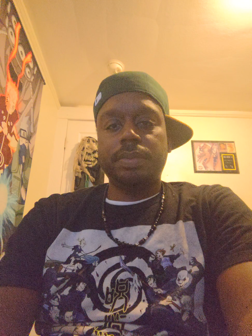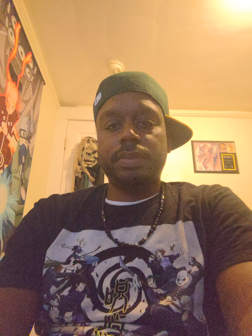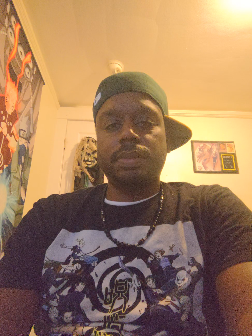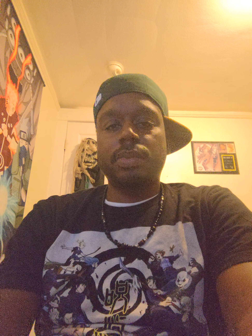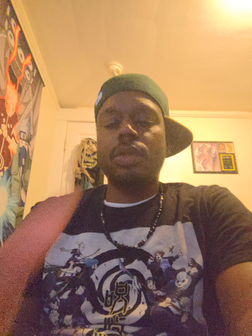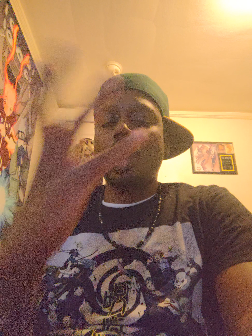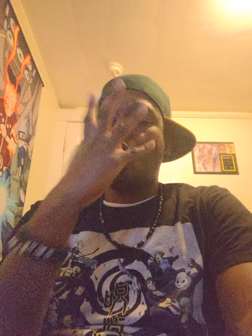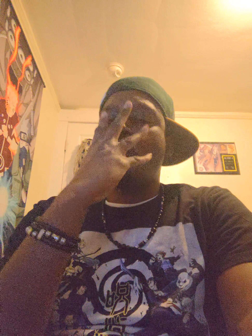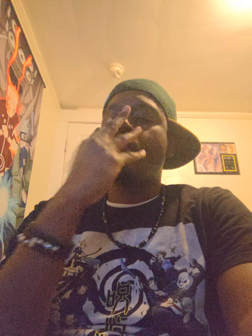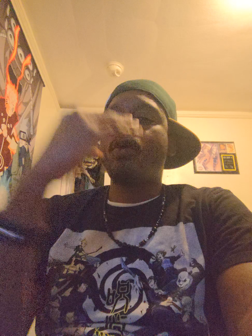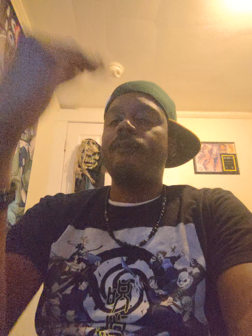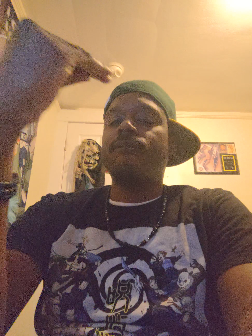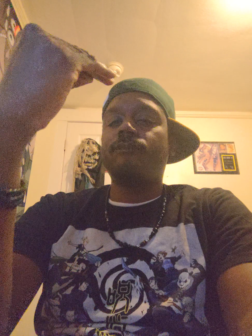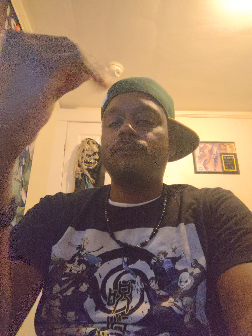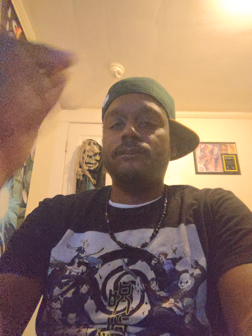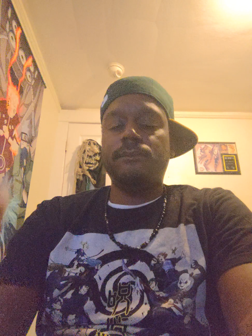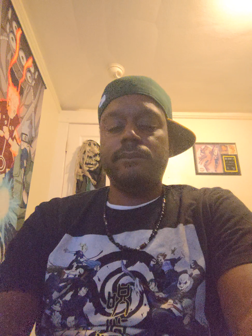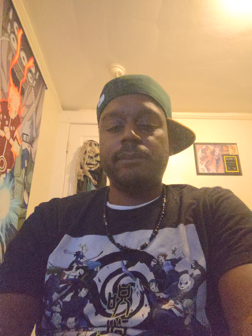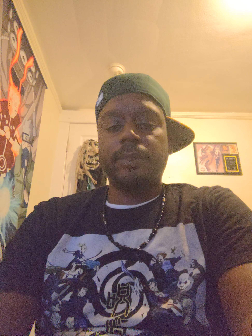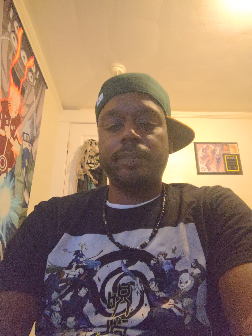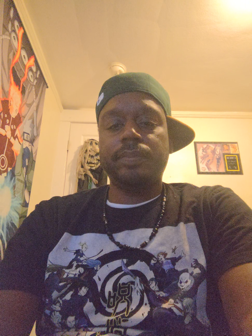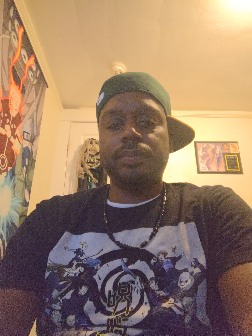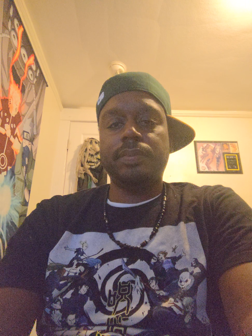wolf